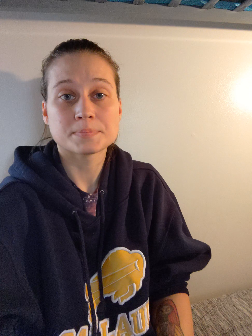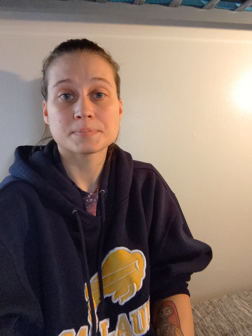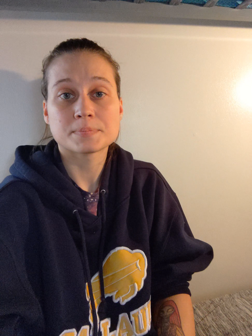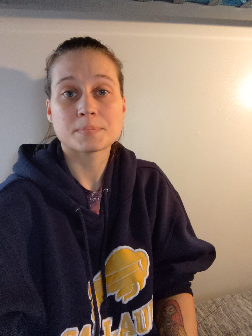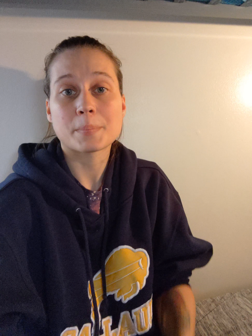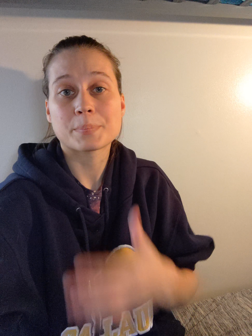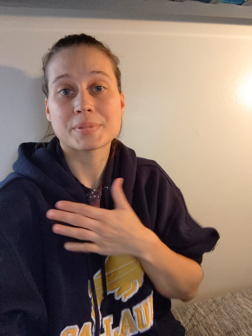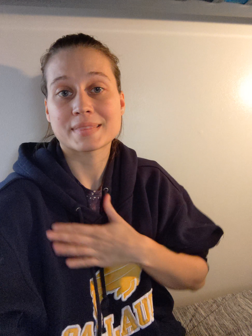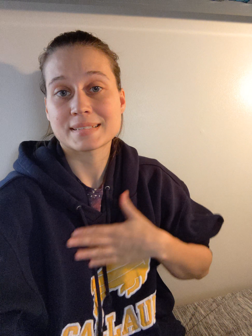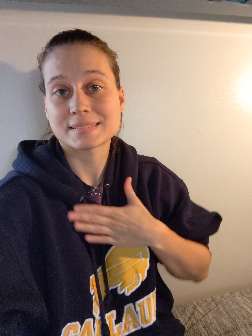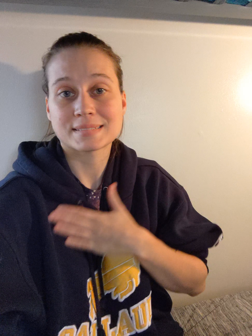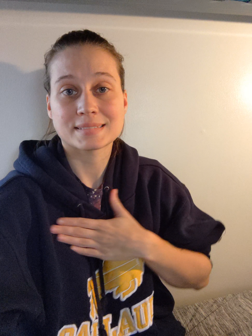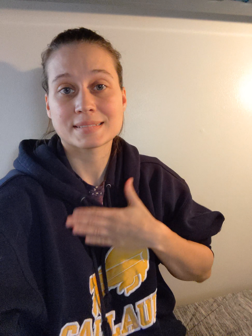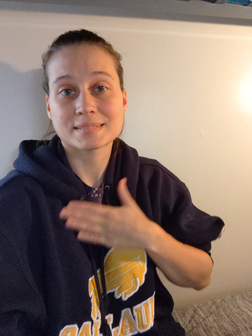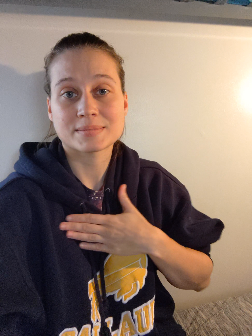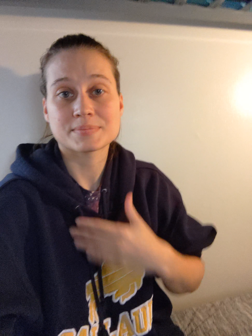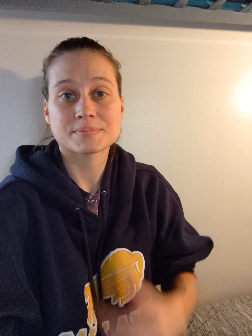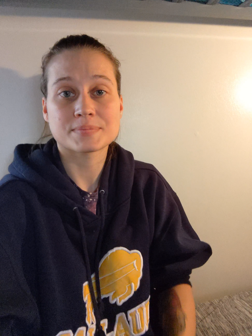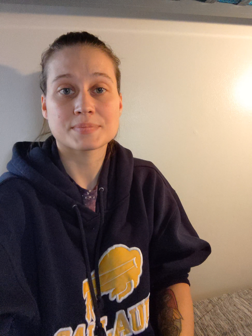please